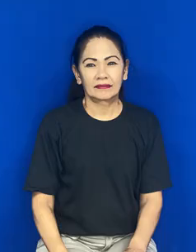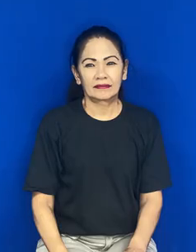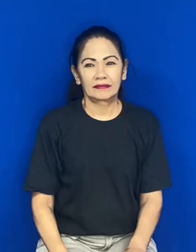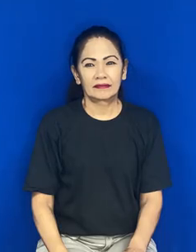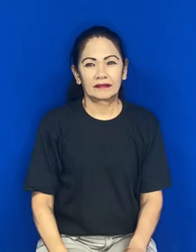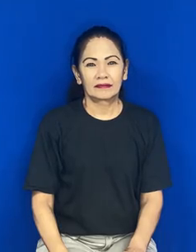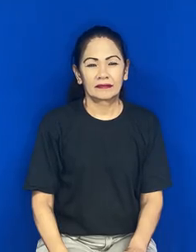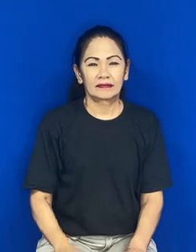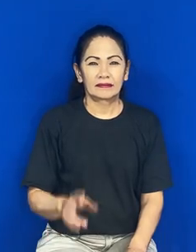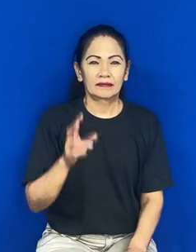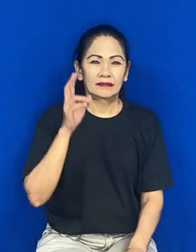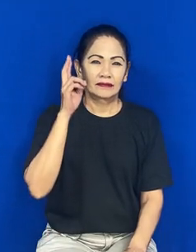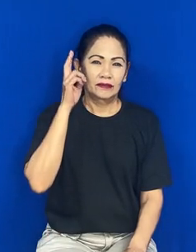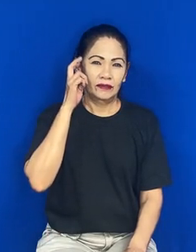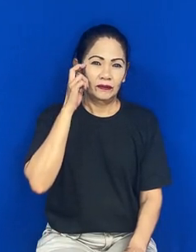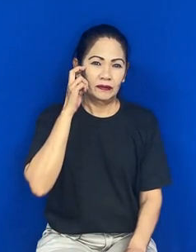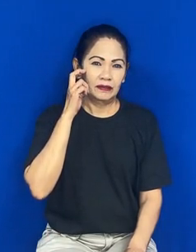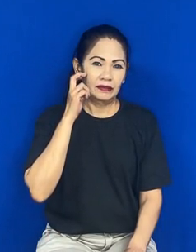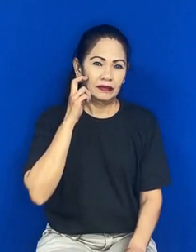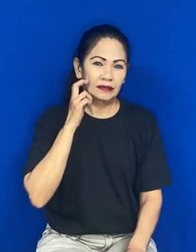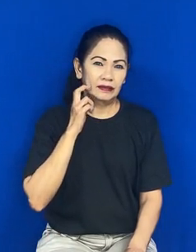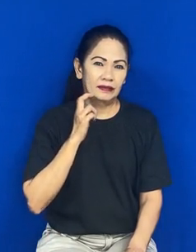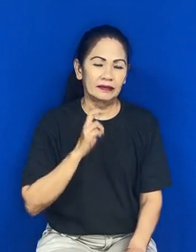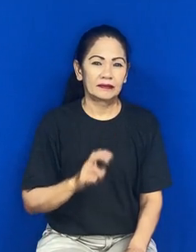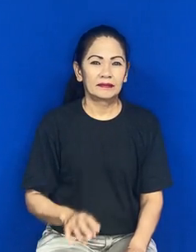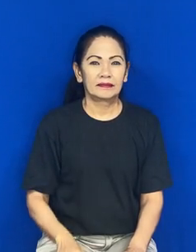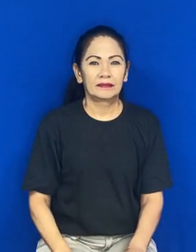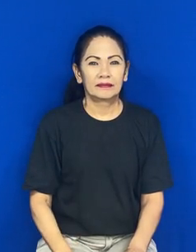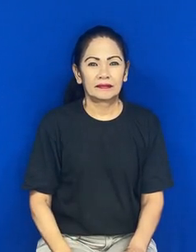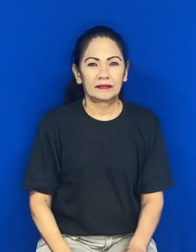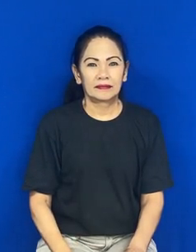wine